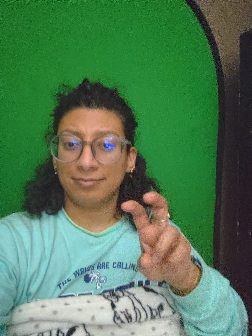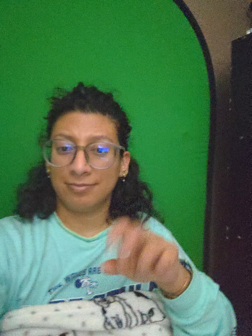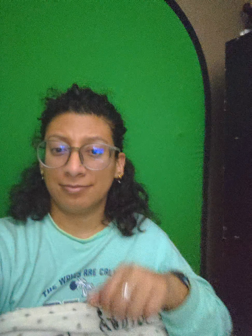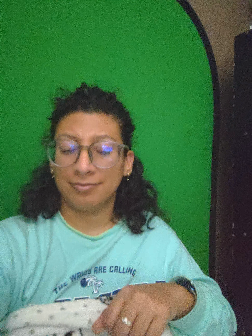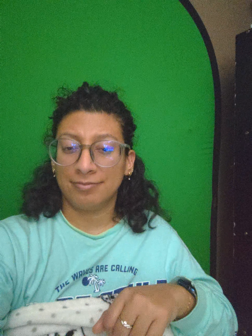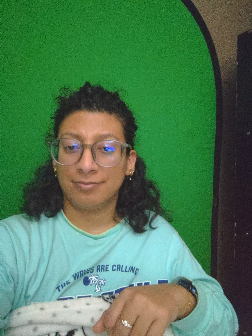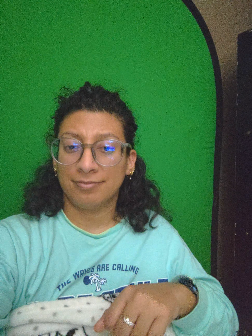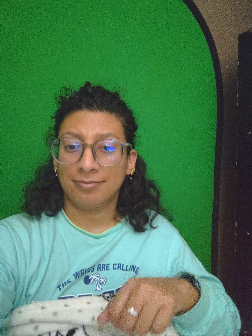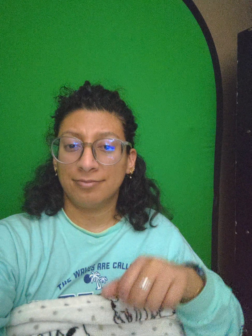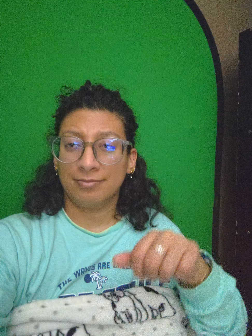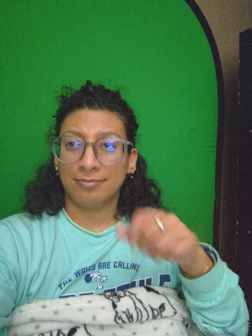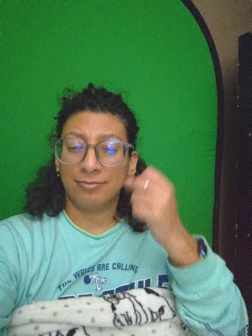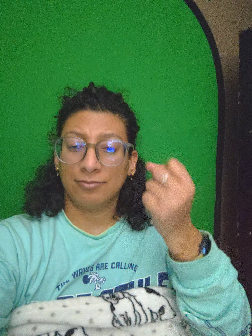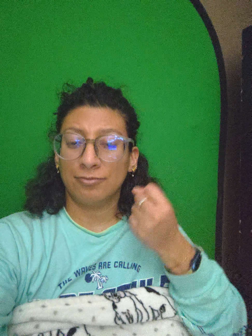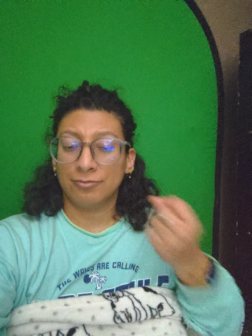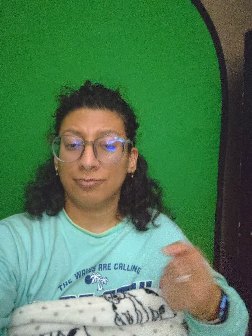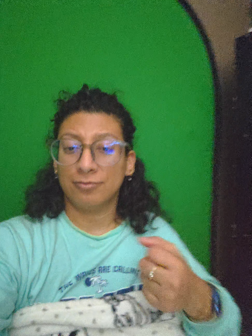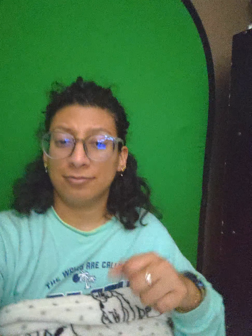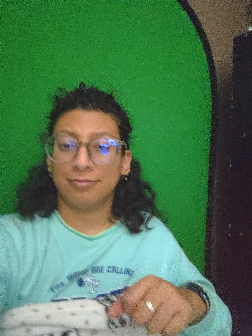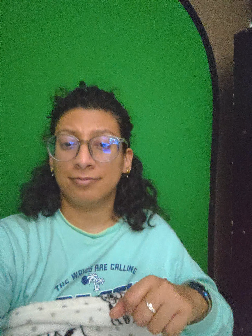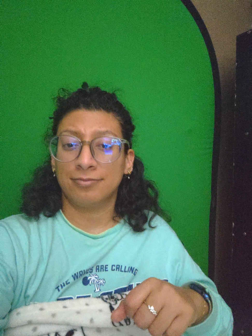drawer